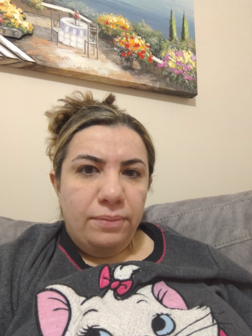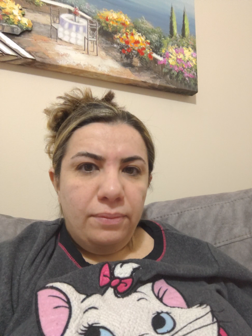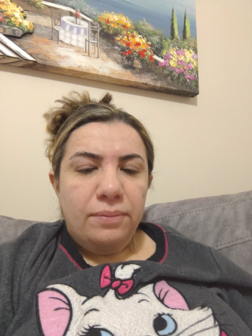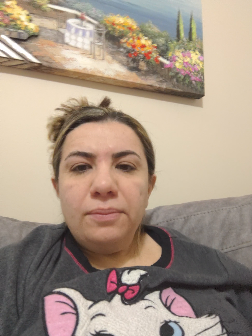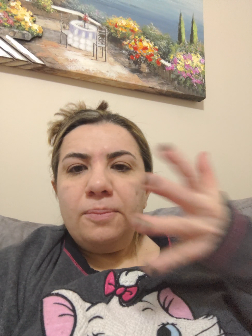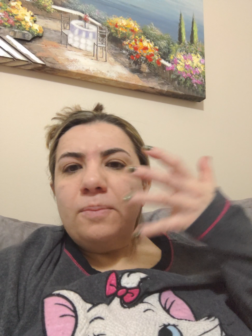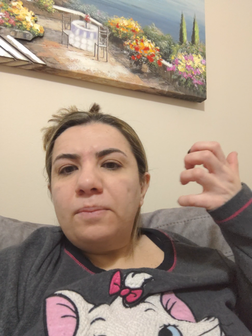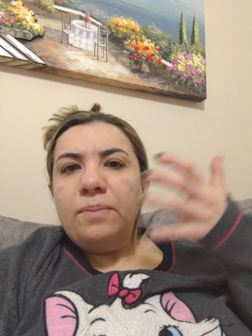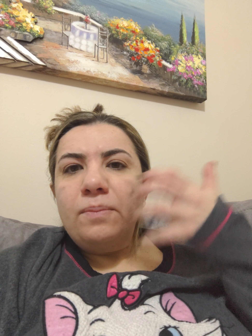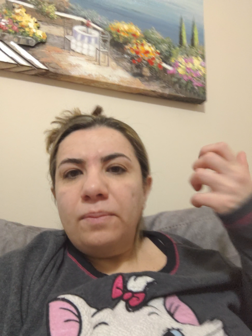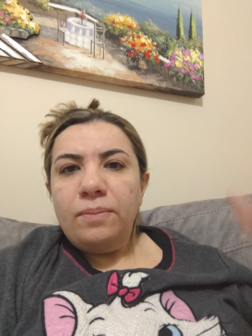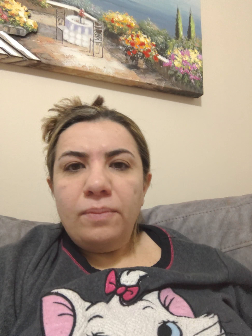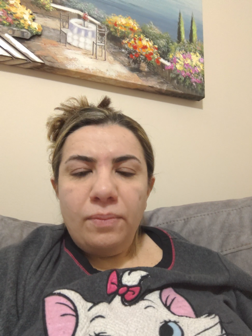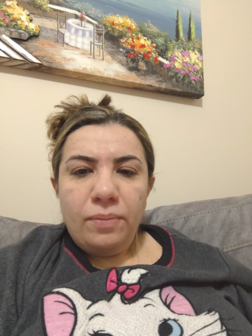tiger